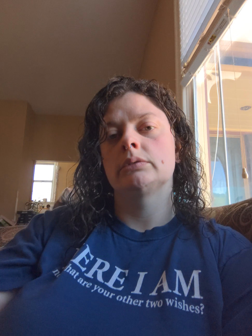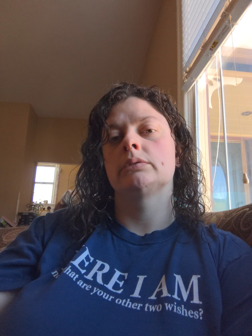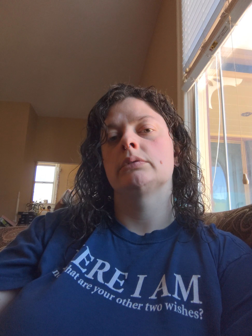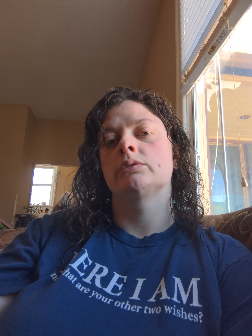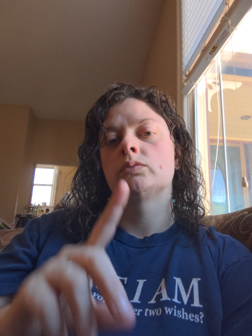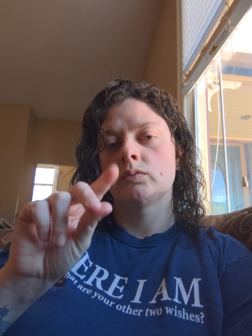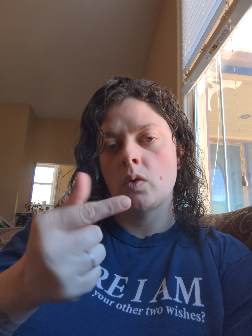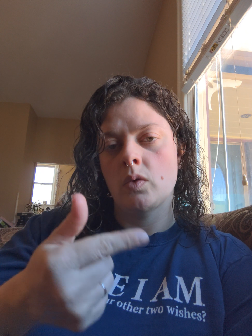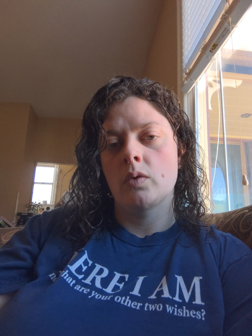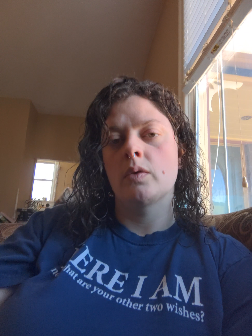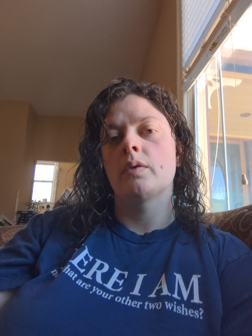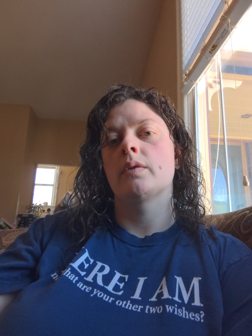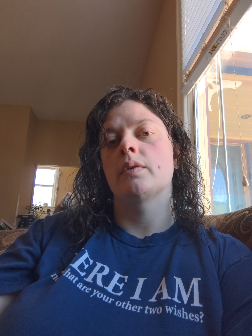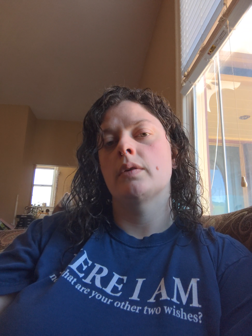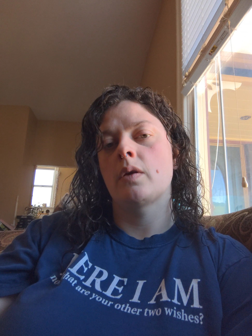dog